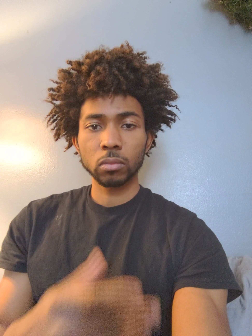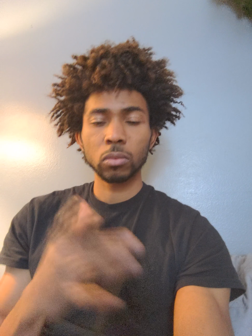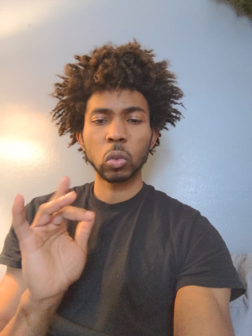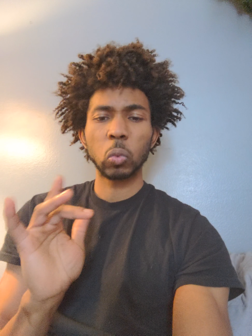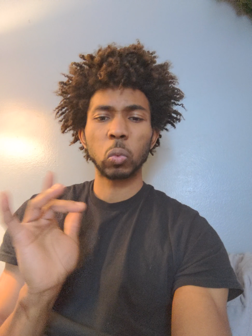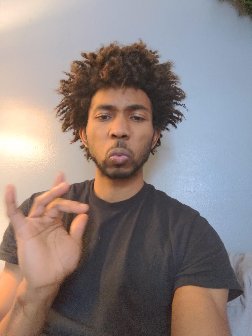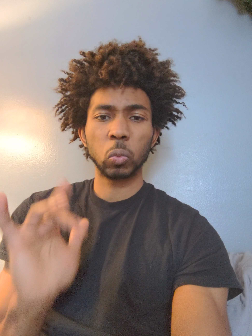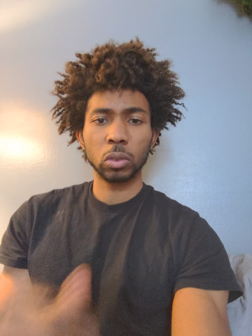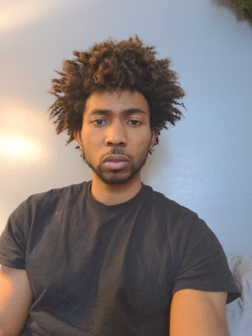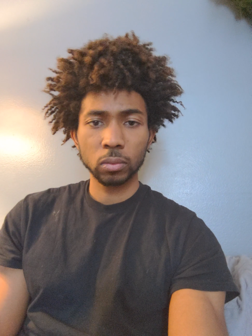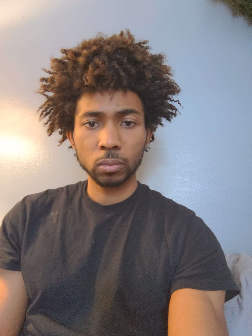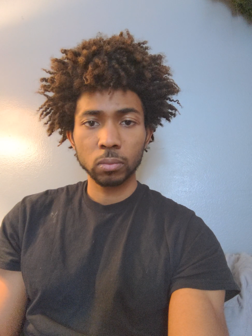yucky